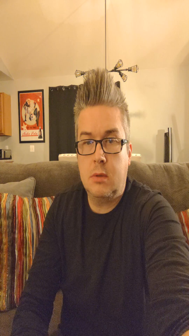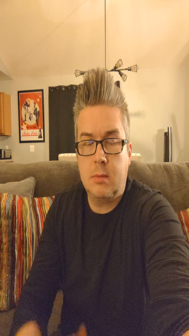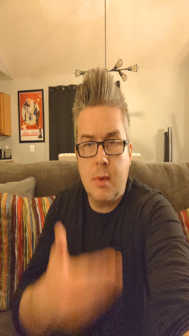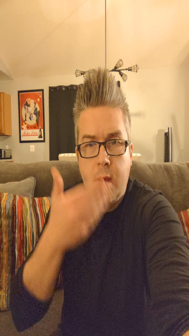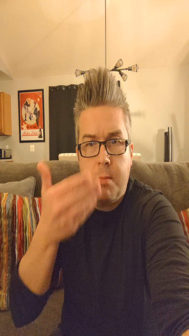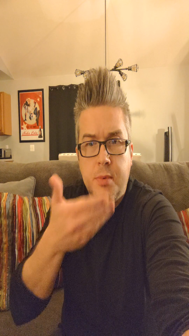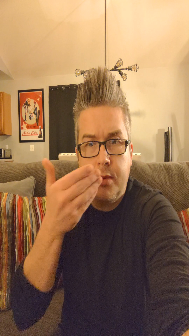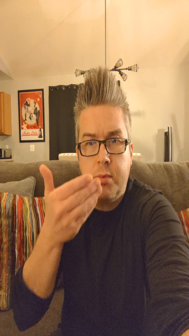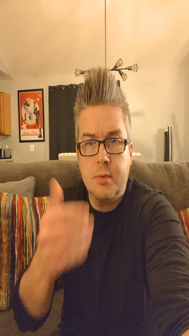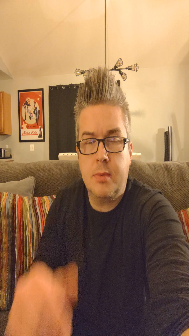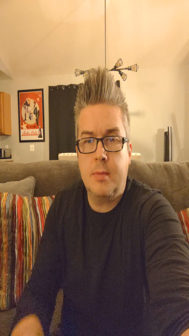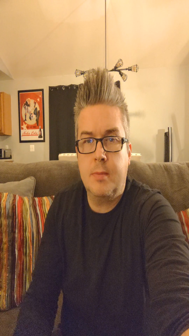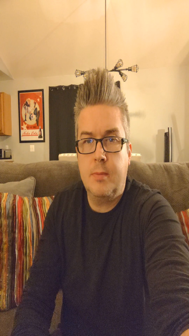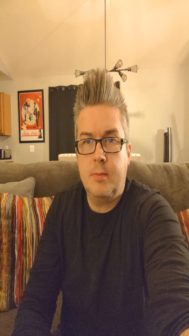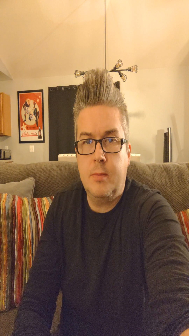cereal